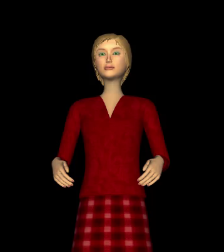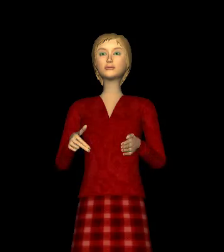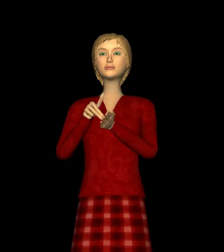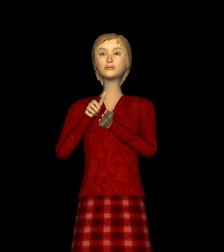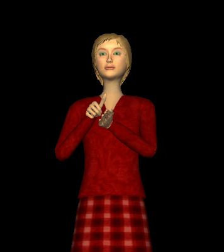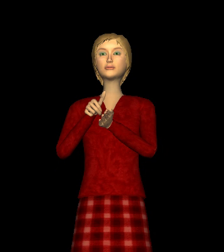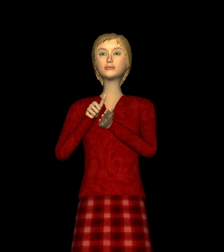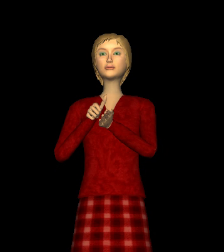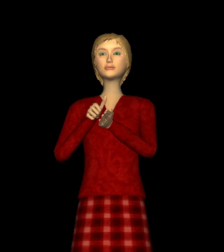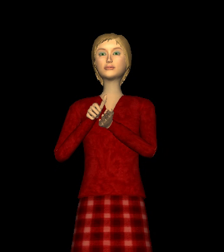سمنة